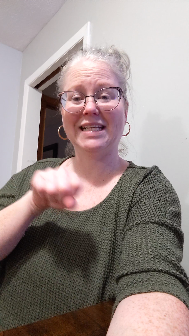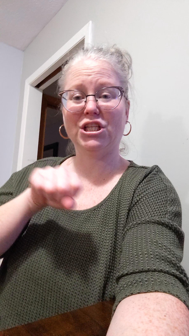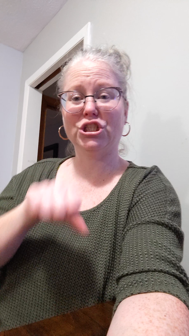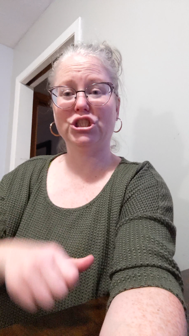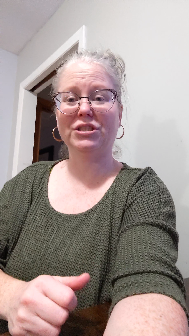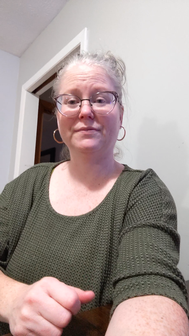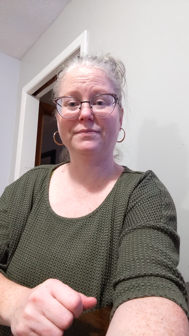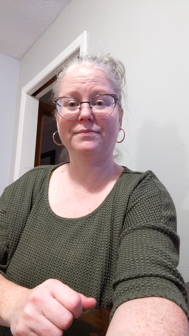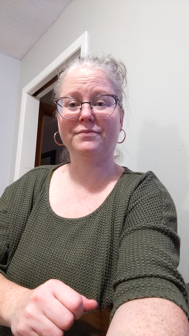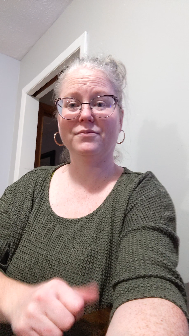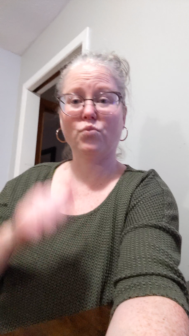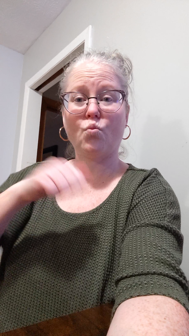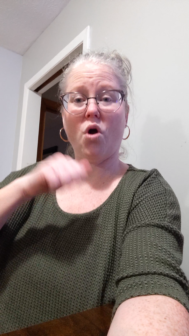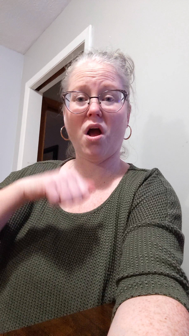rock